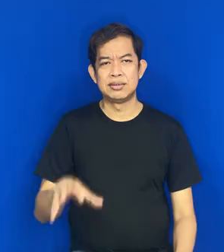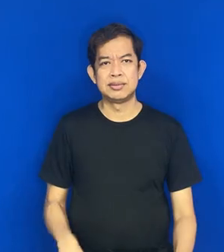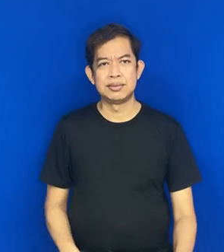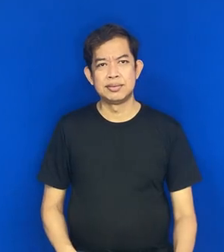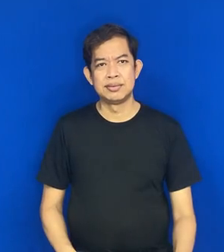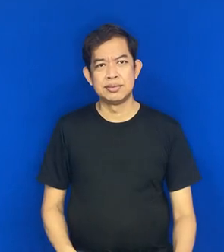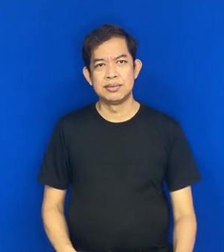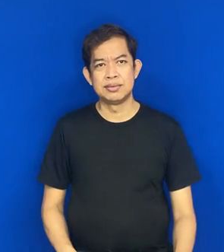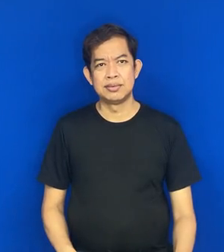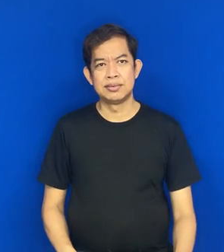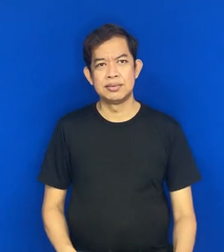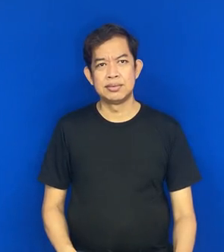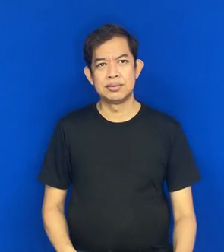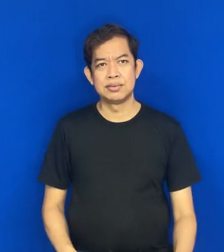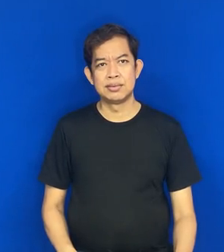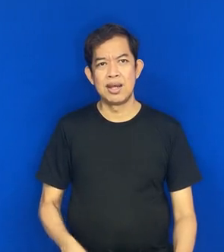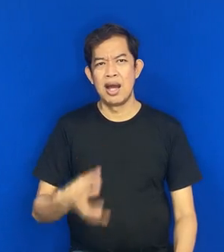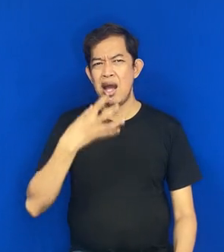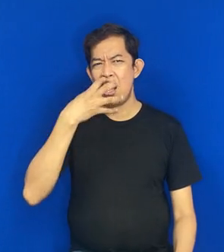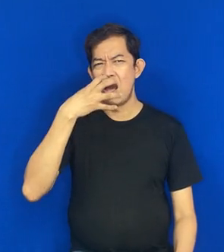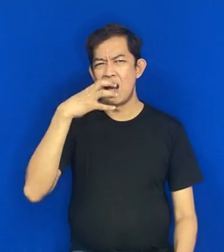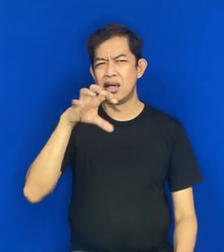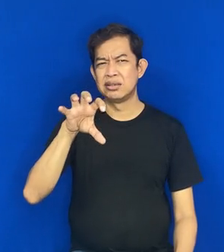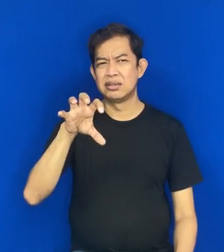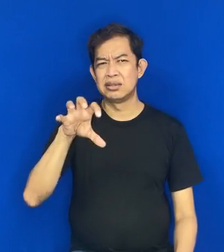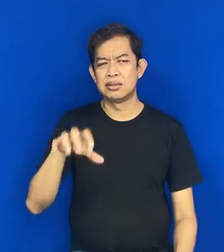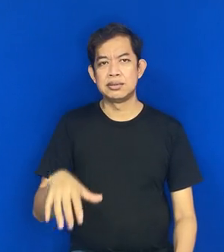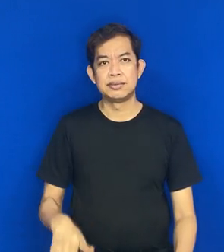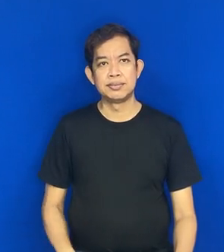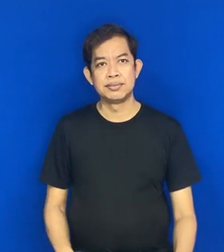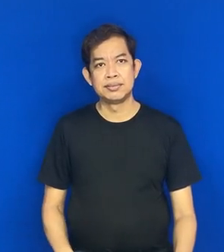hot